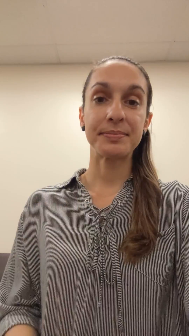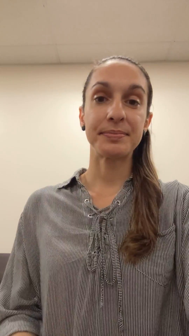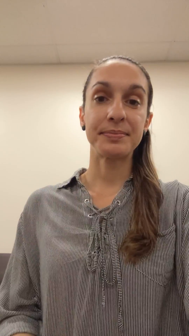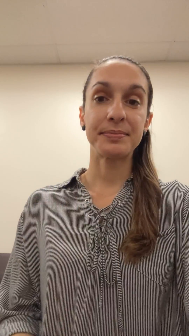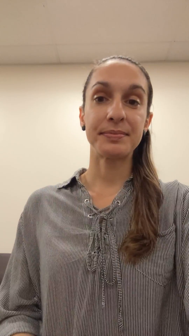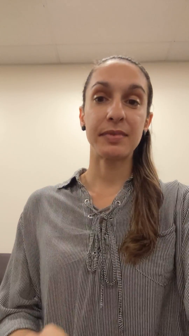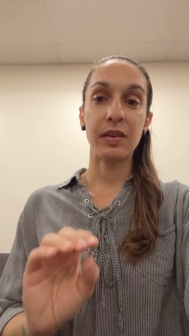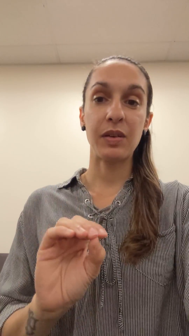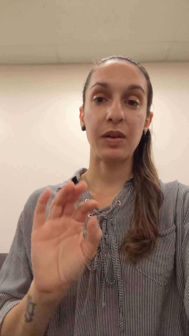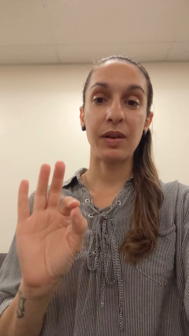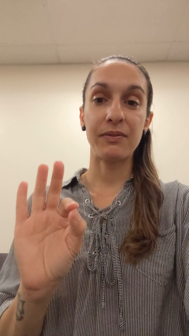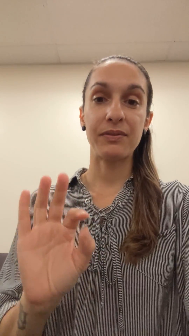of